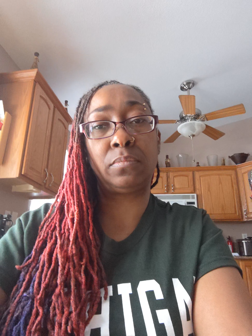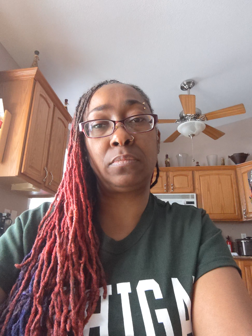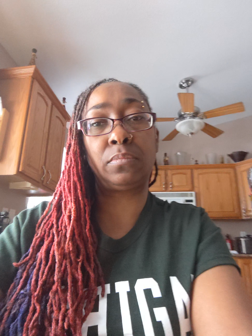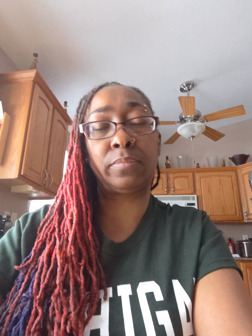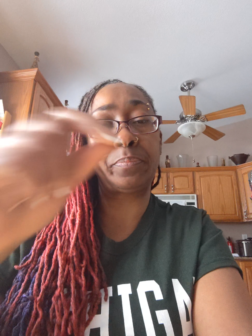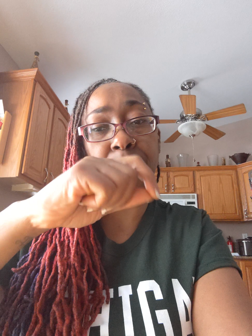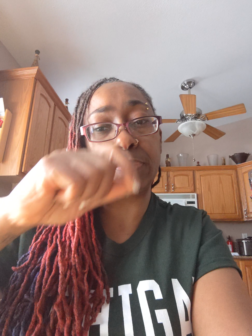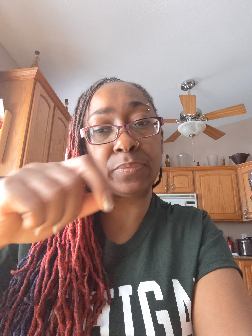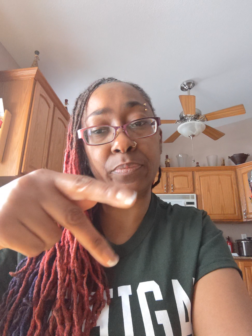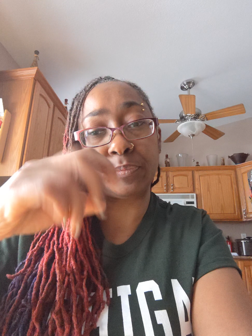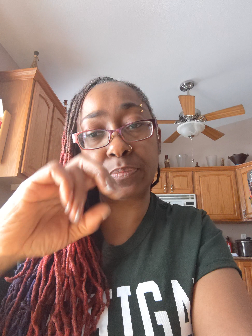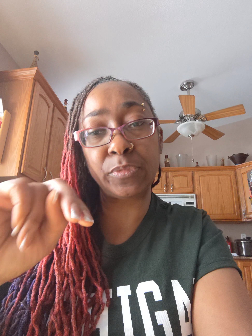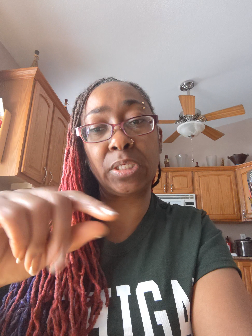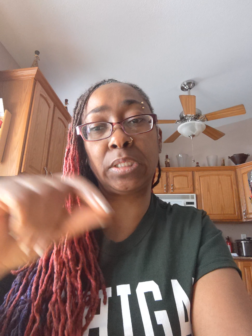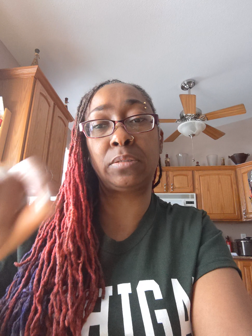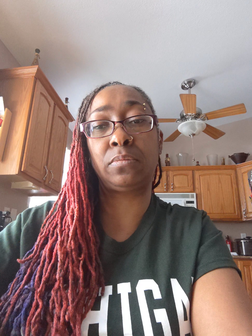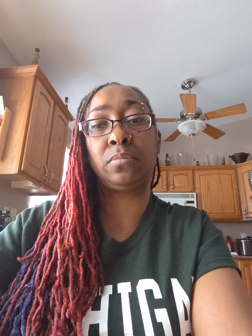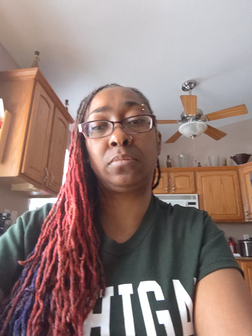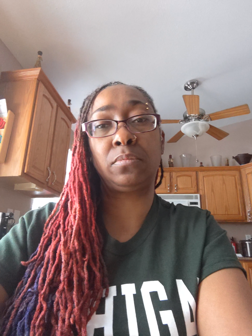pen